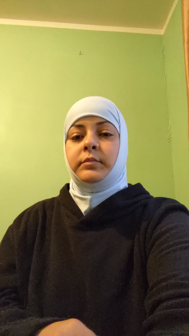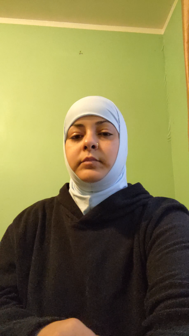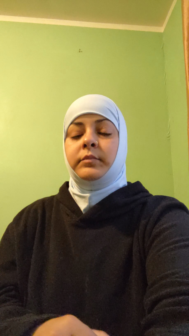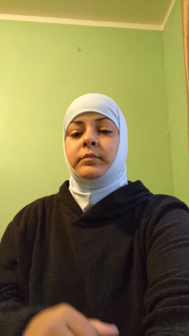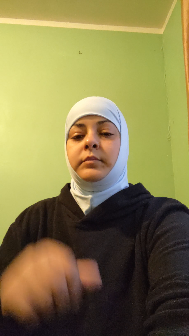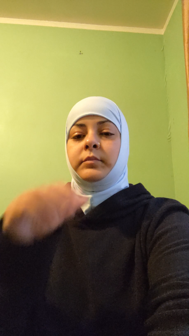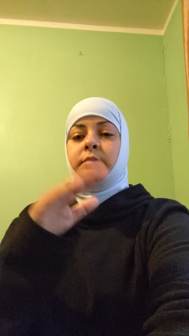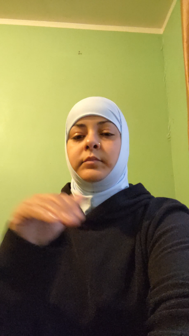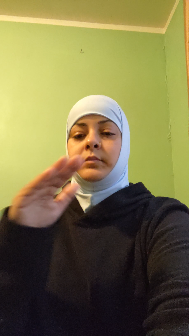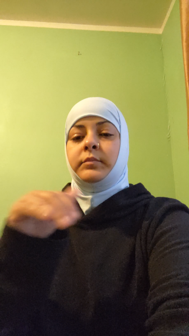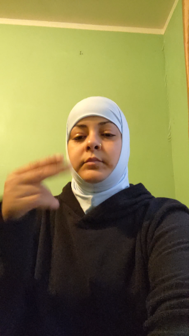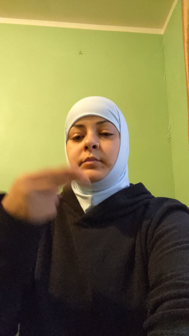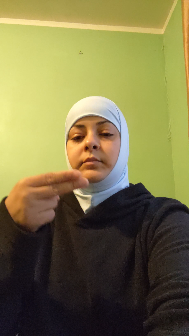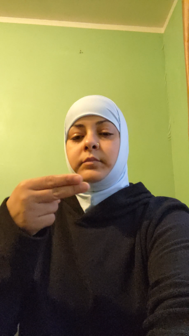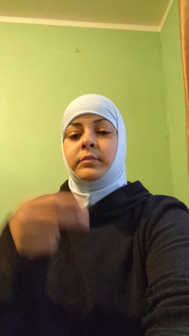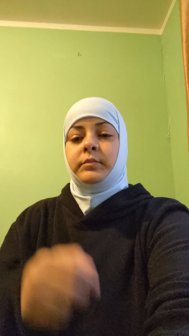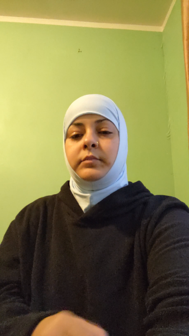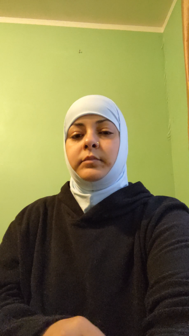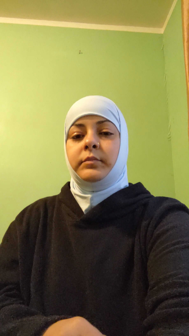pet's name